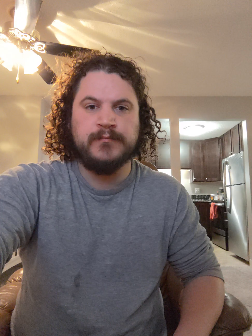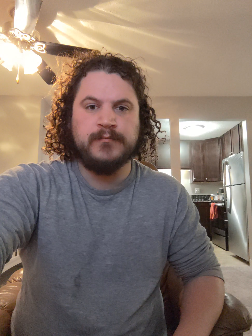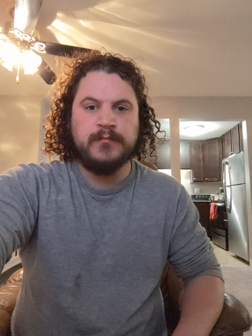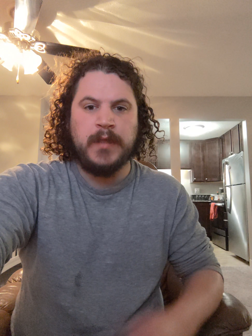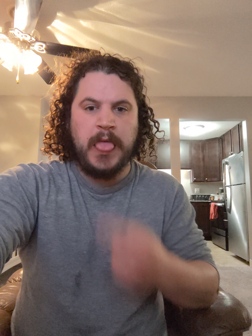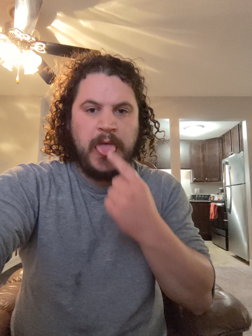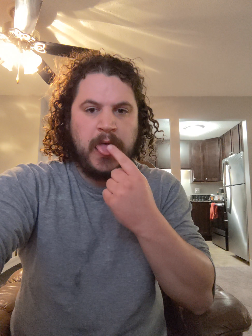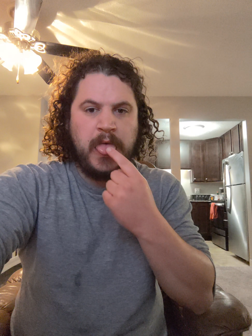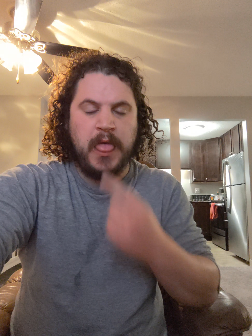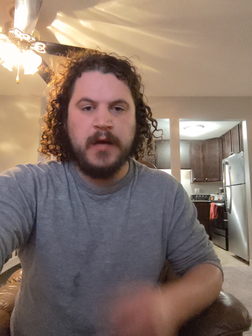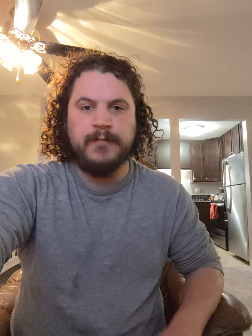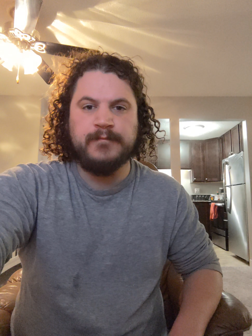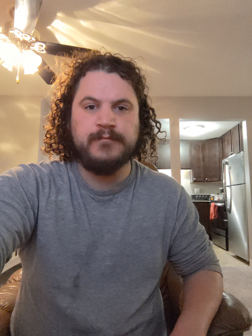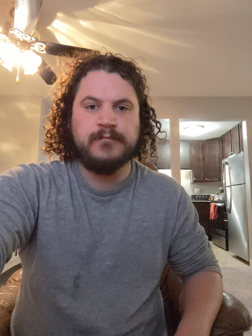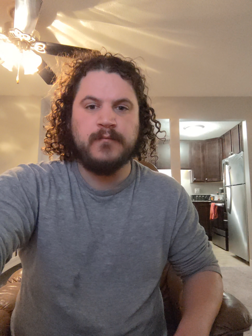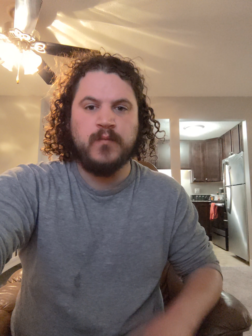tongue